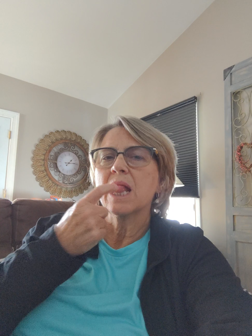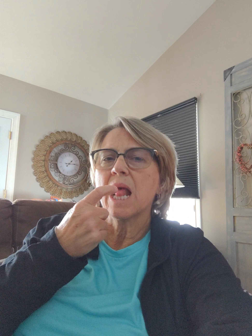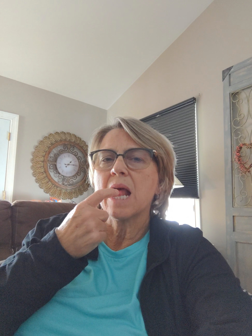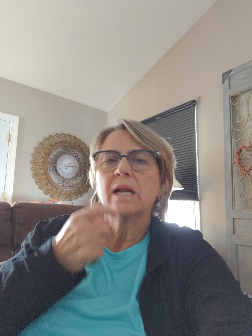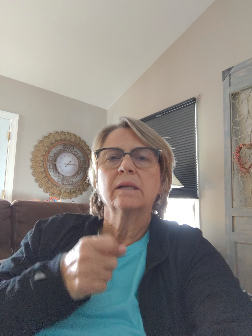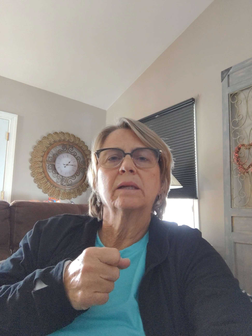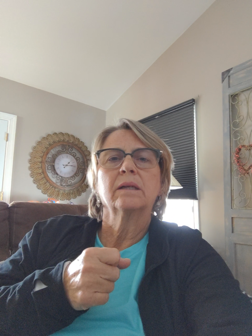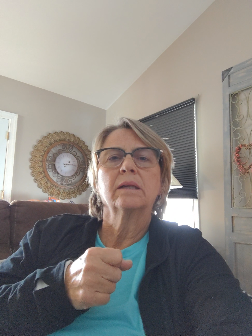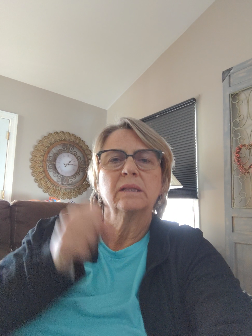tongue